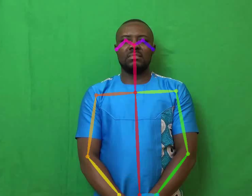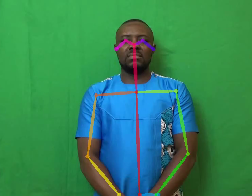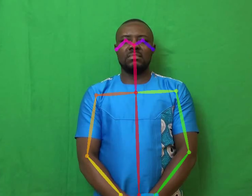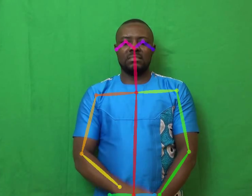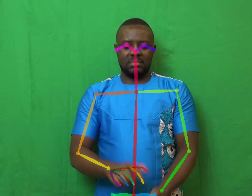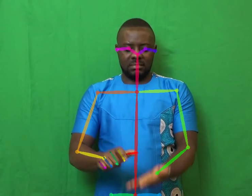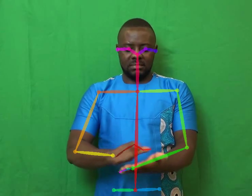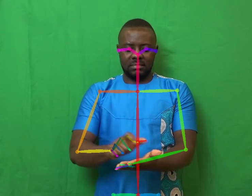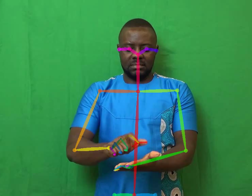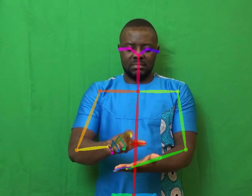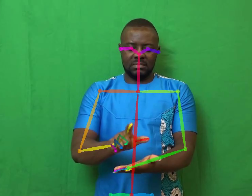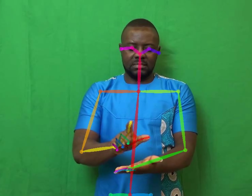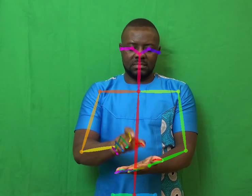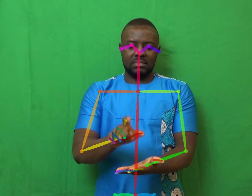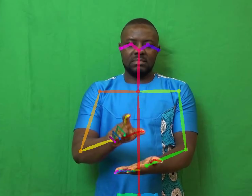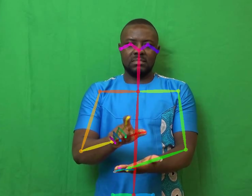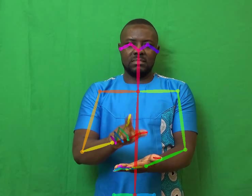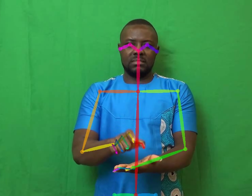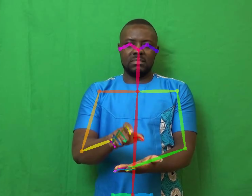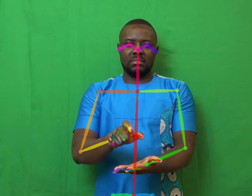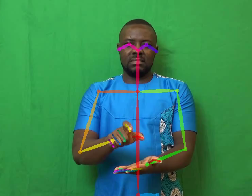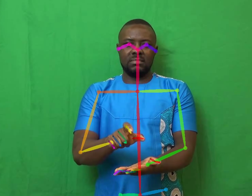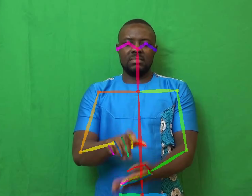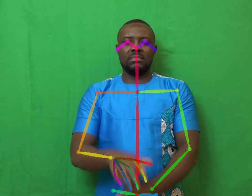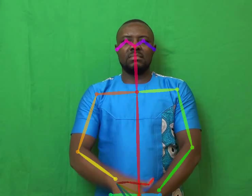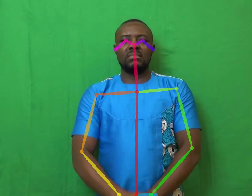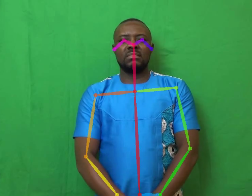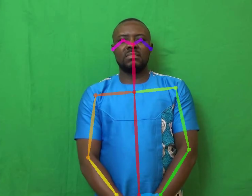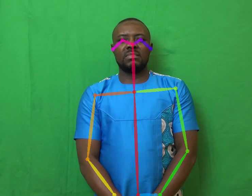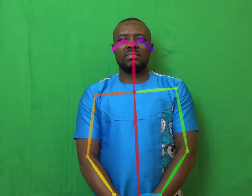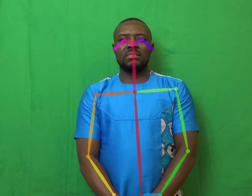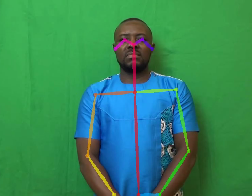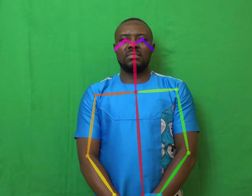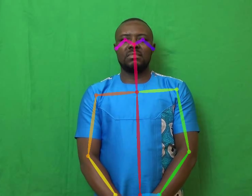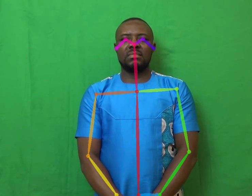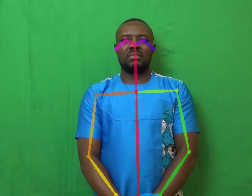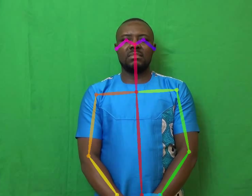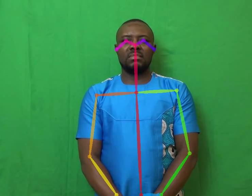mouse click